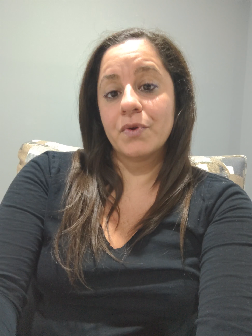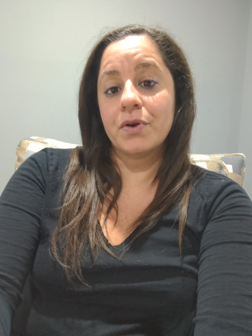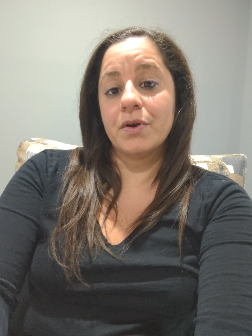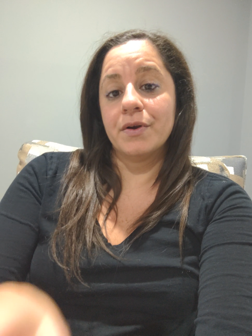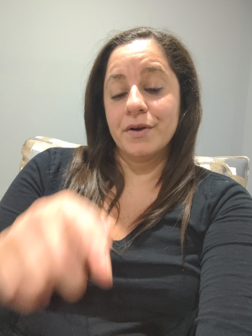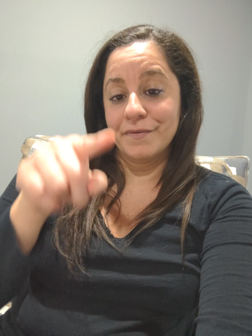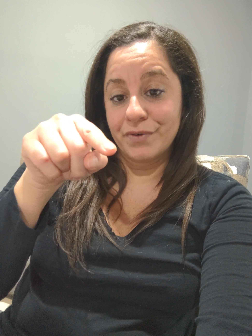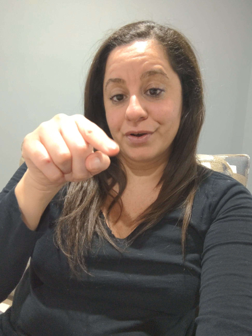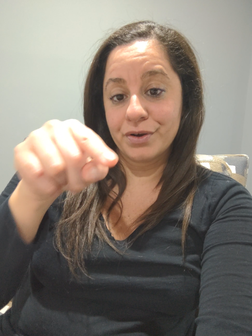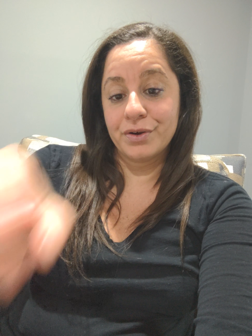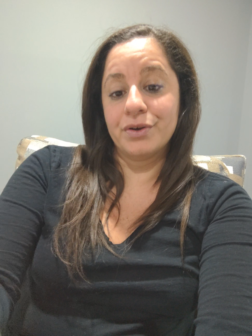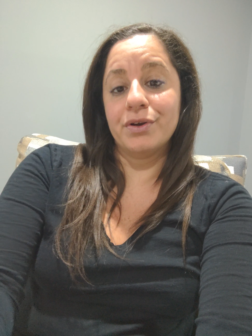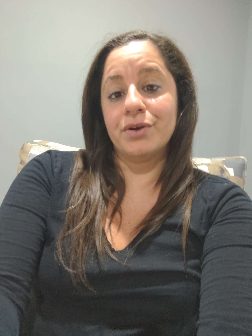finger